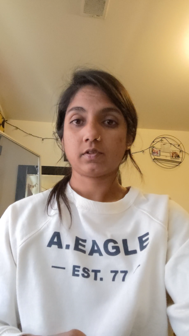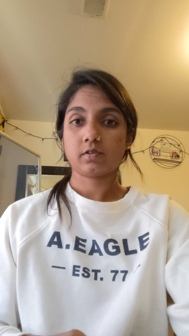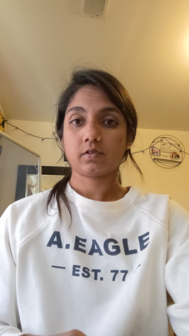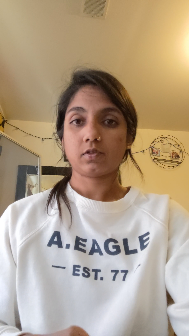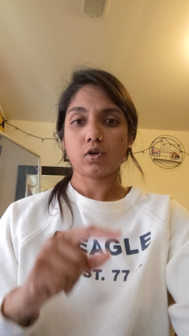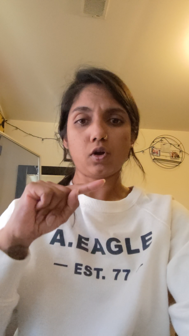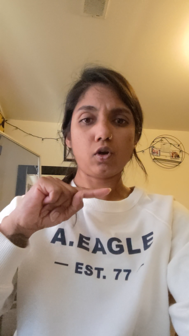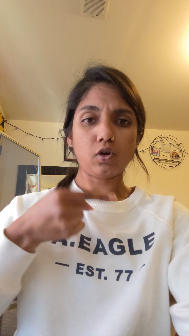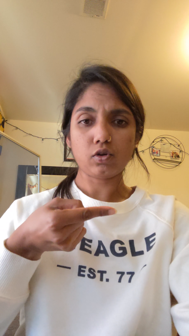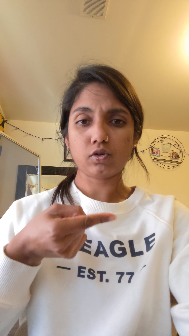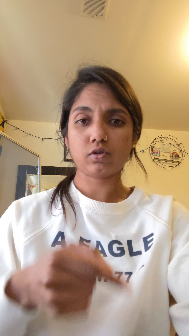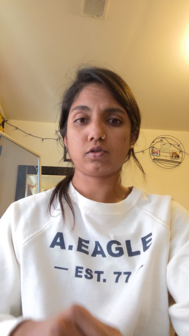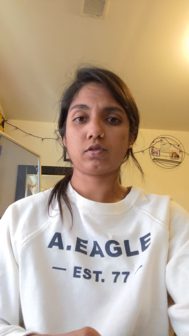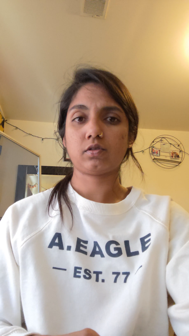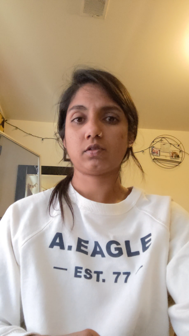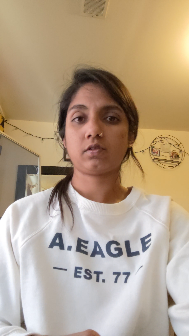hurt